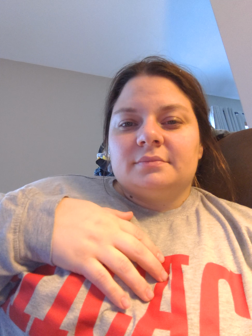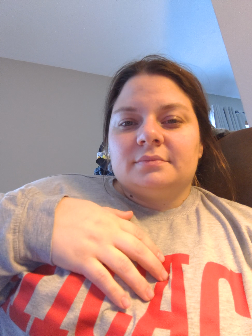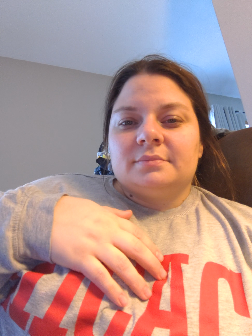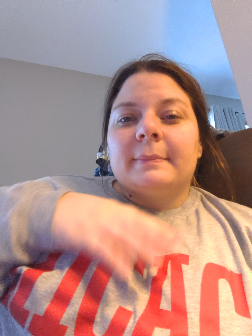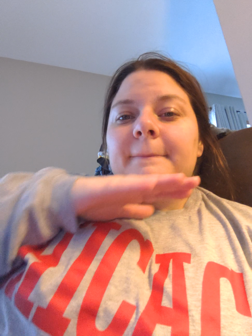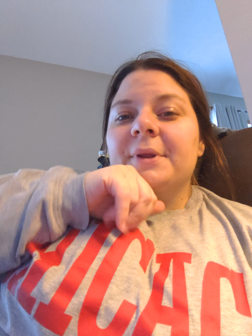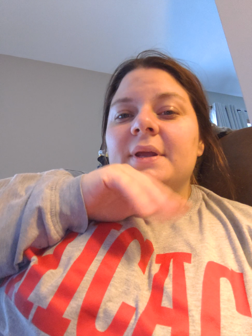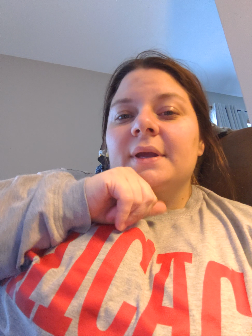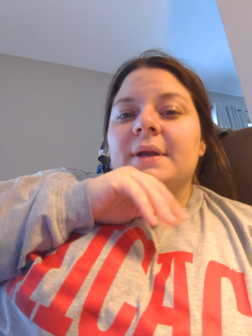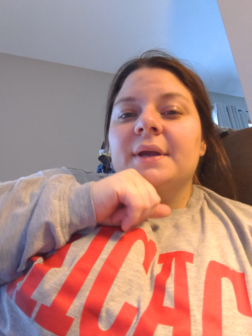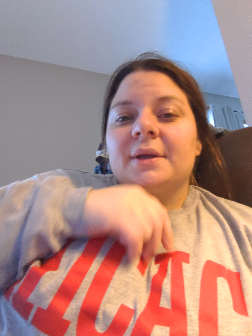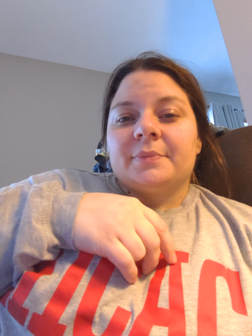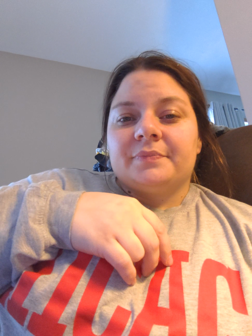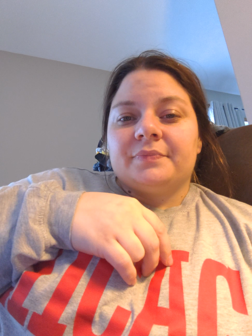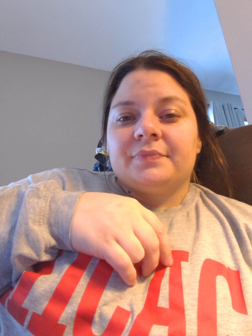pig